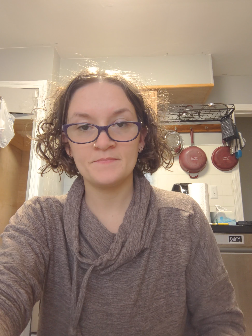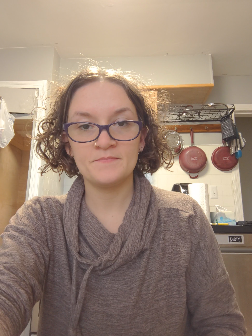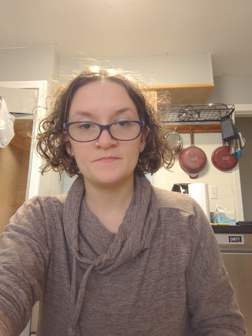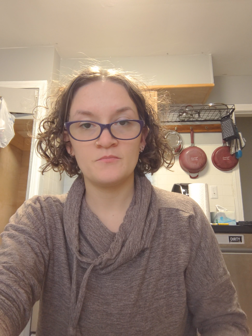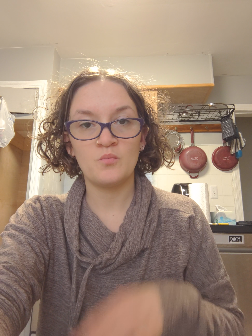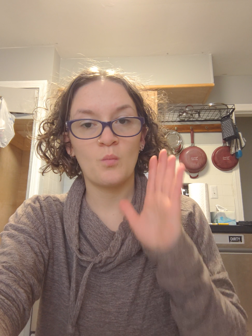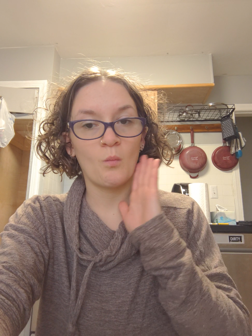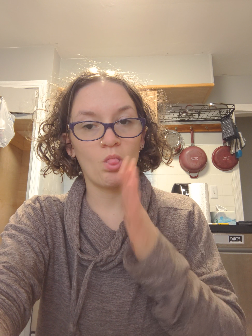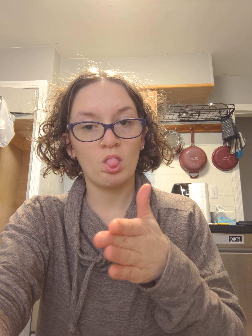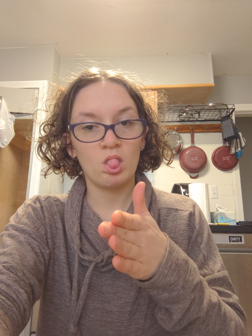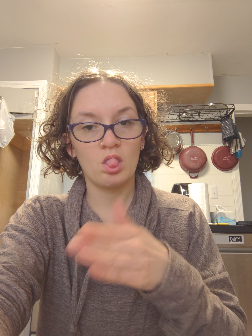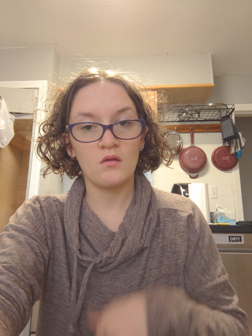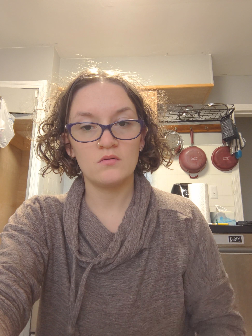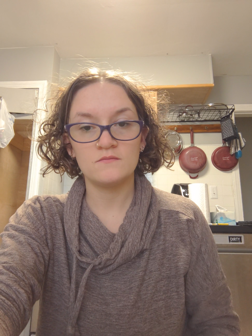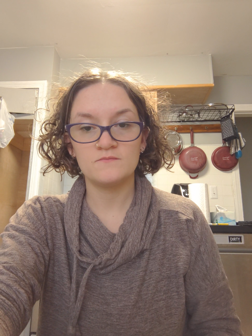will